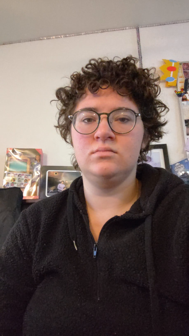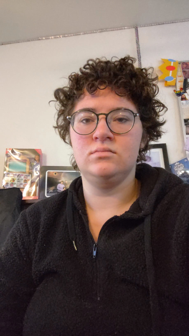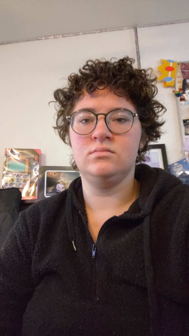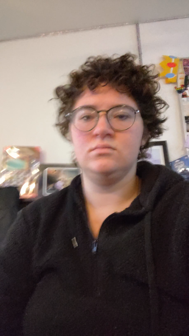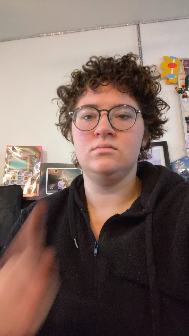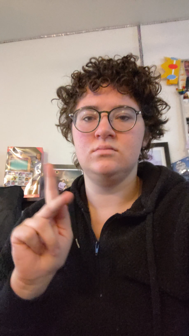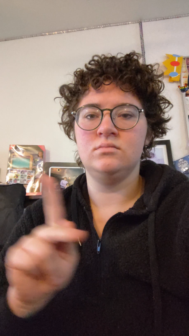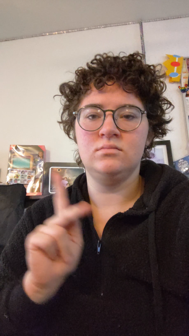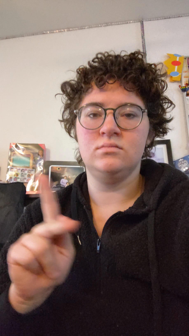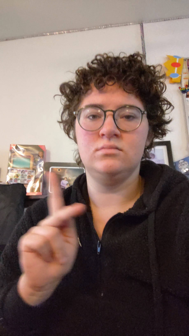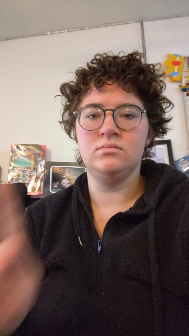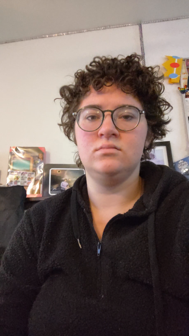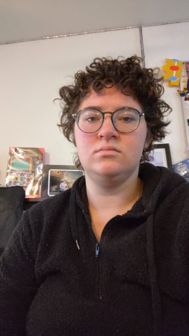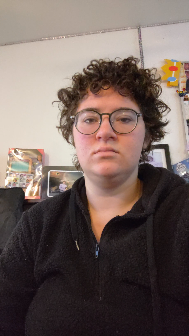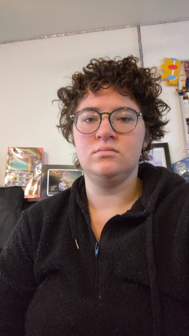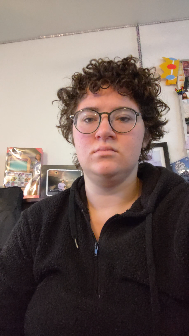people